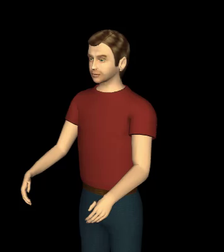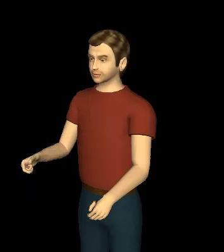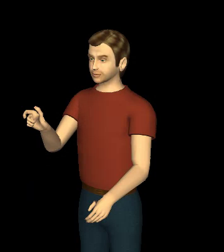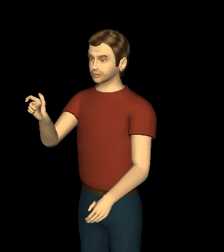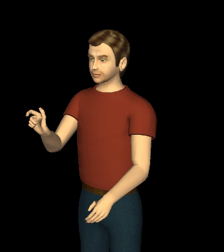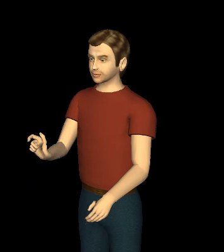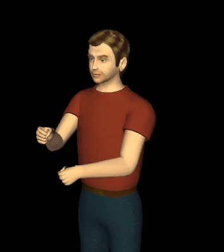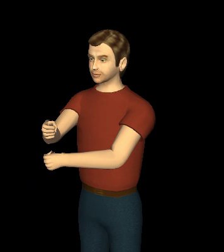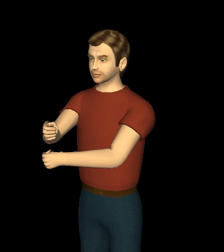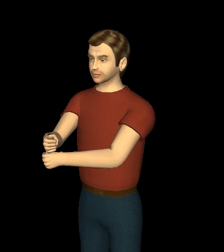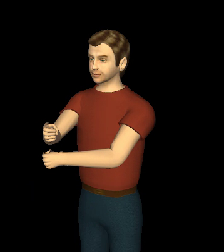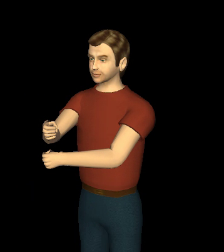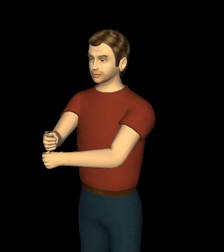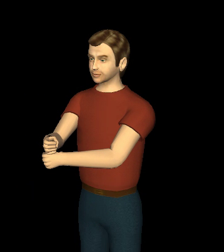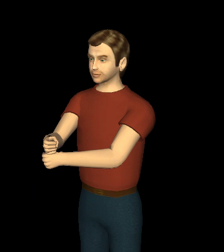عامل